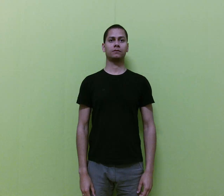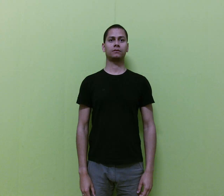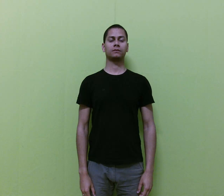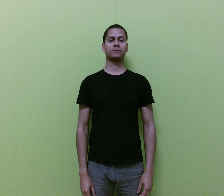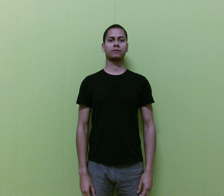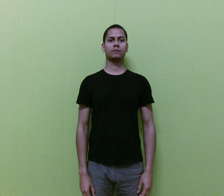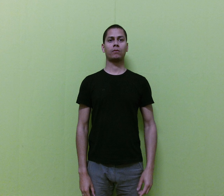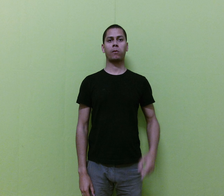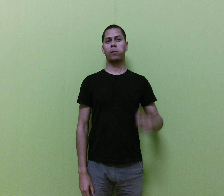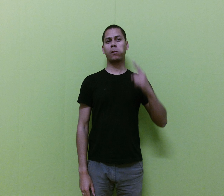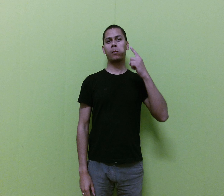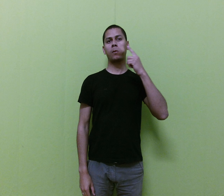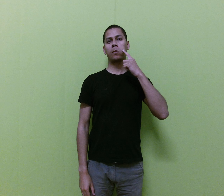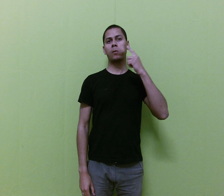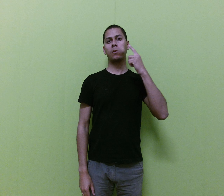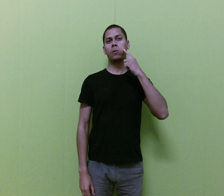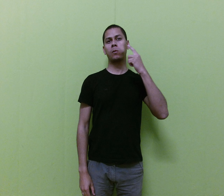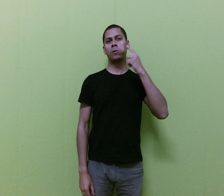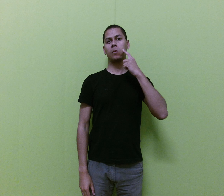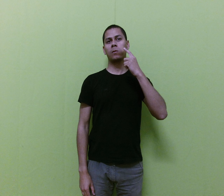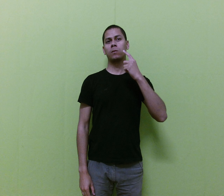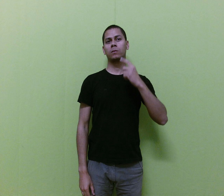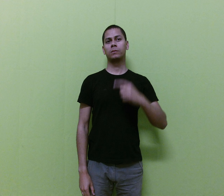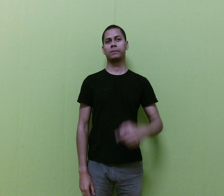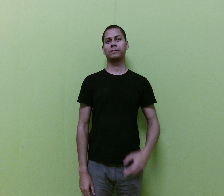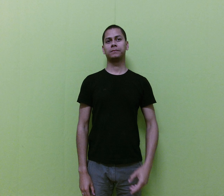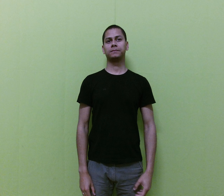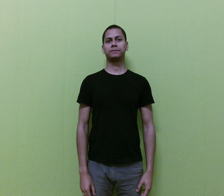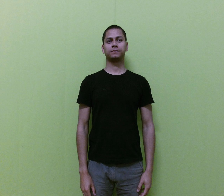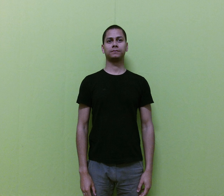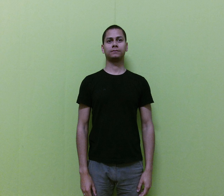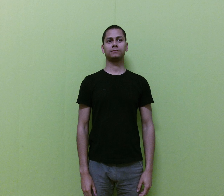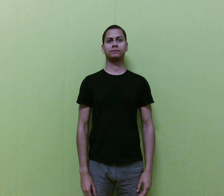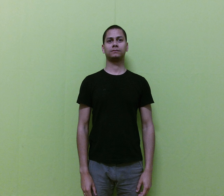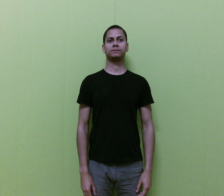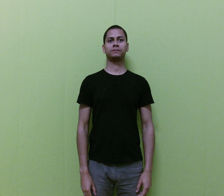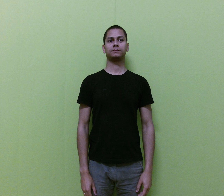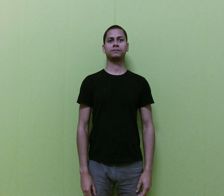bala